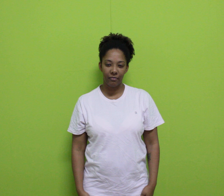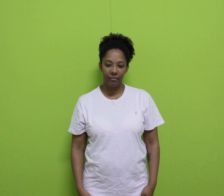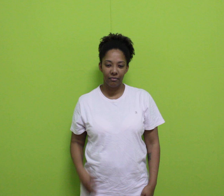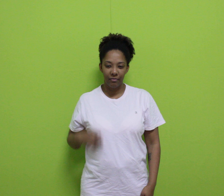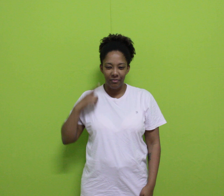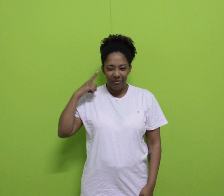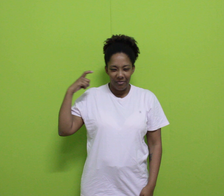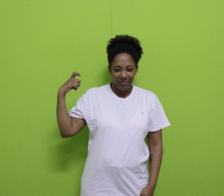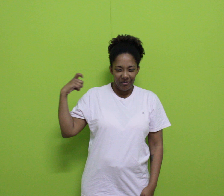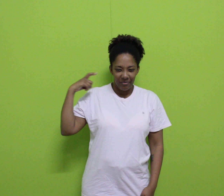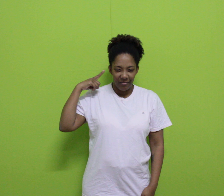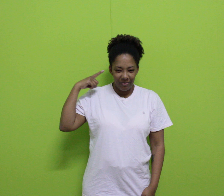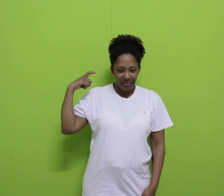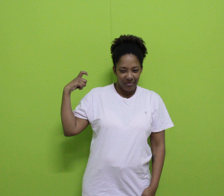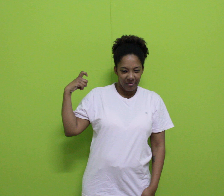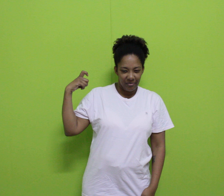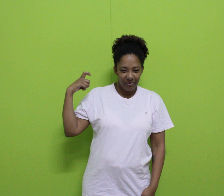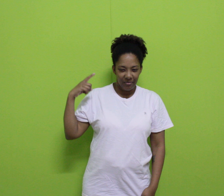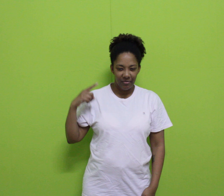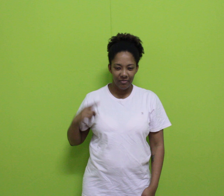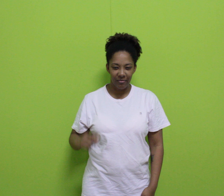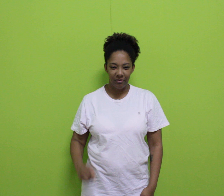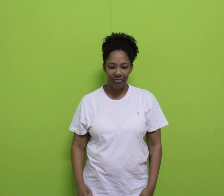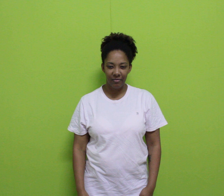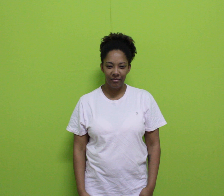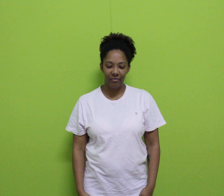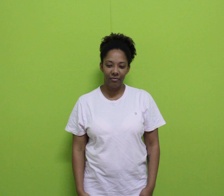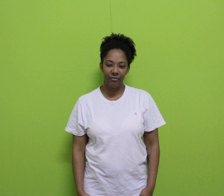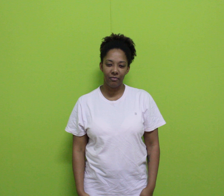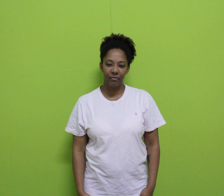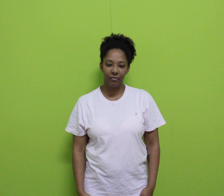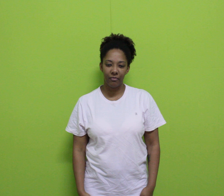barulho